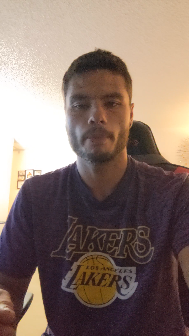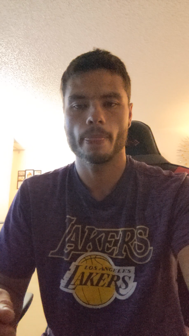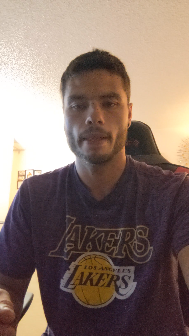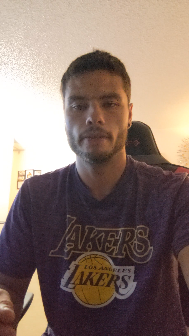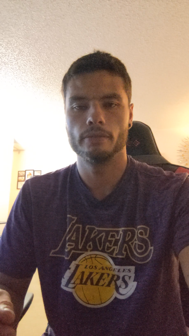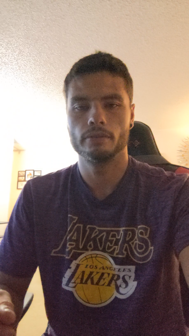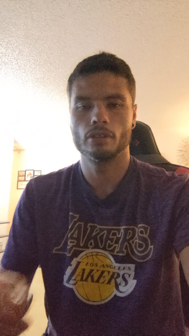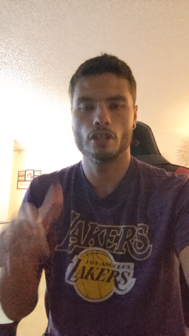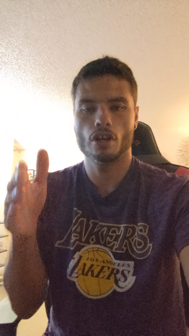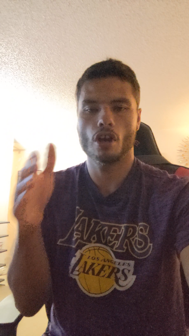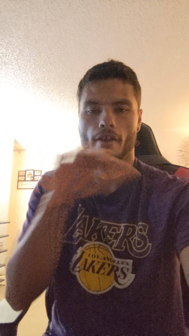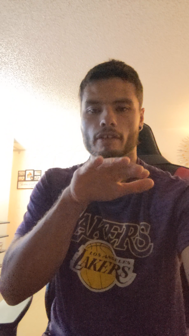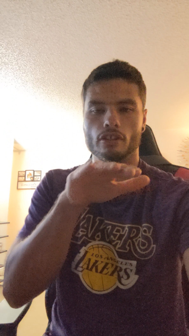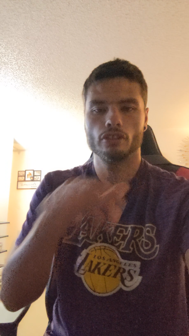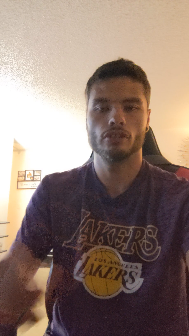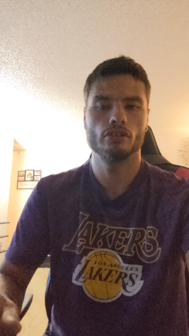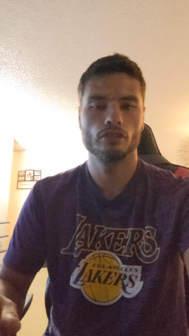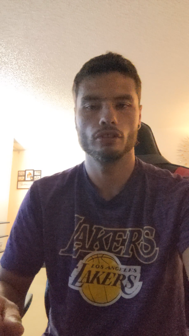cover